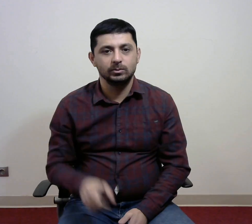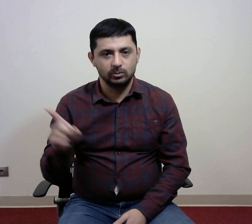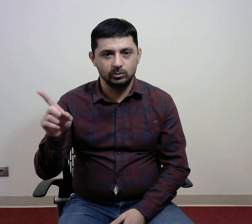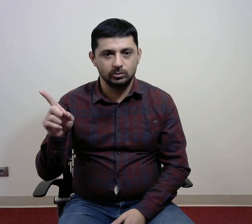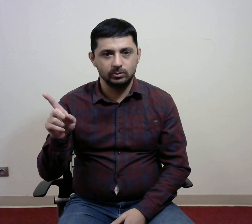O